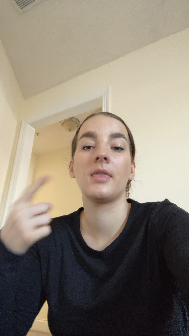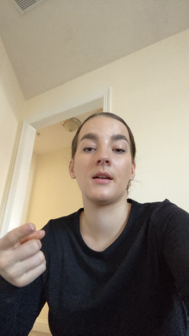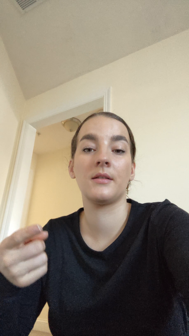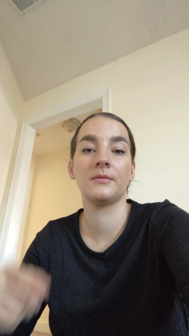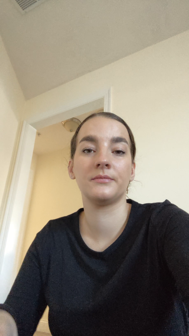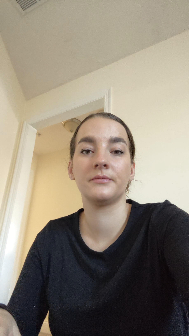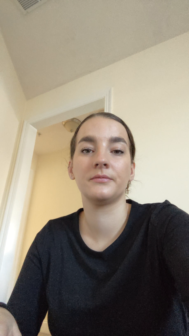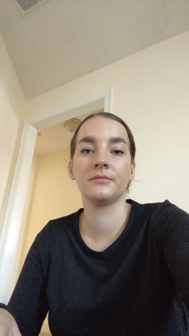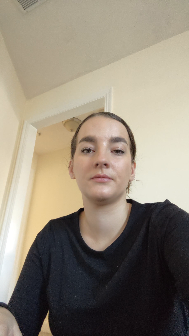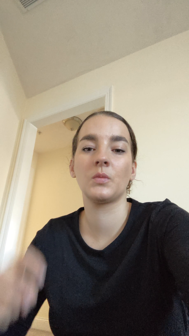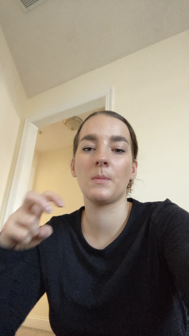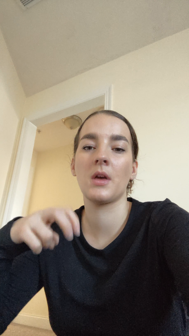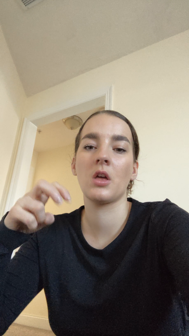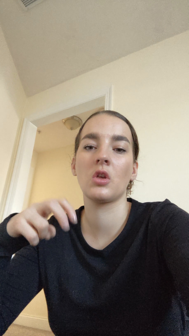potato